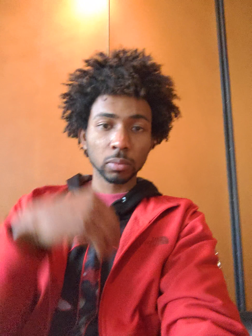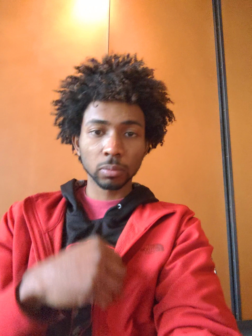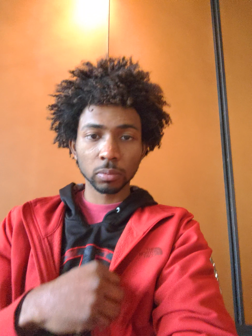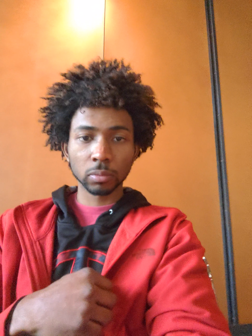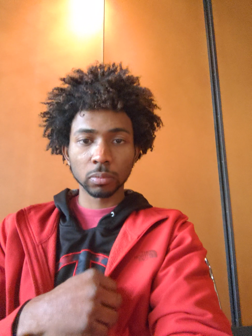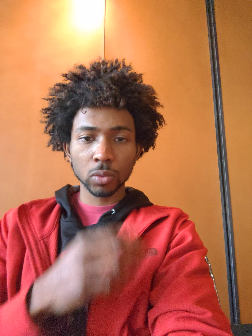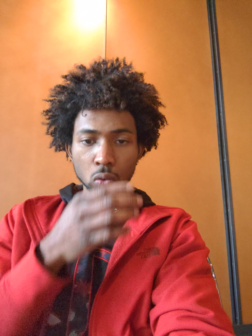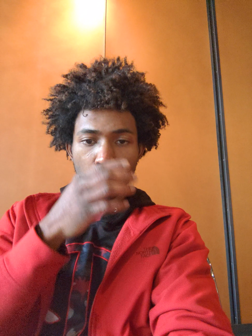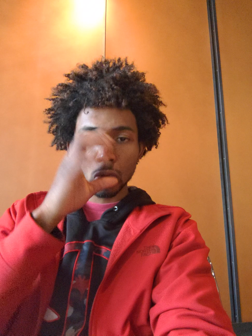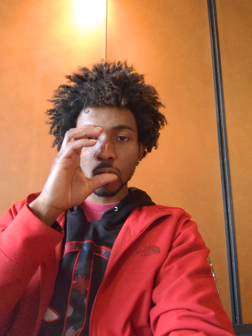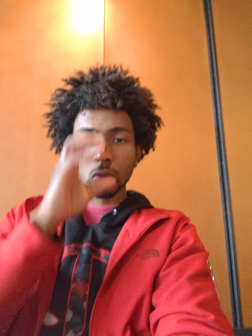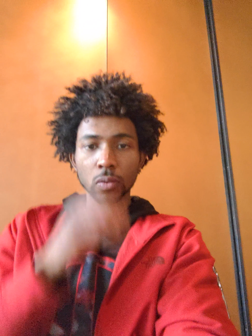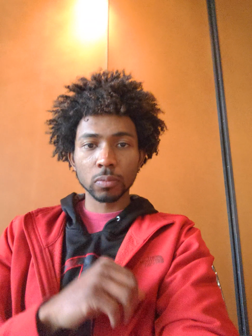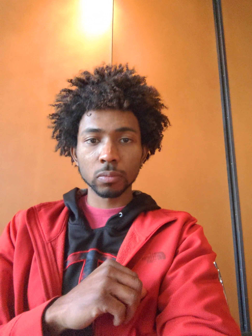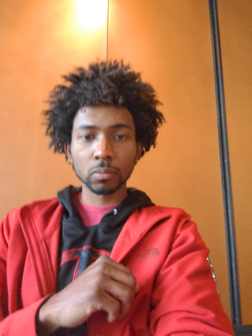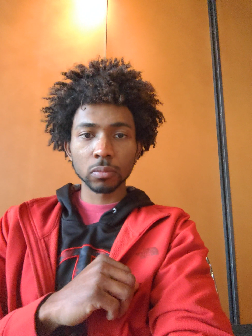drink